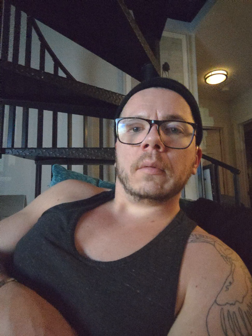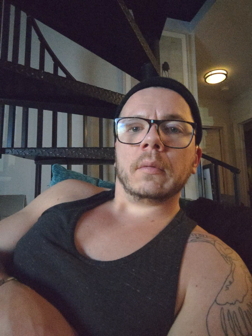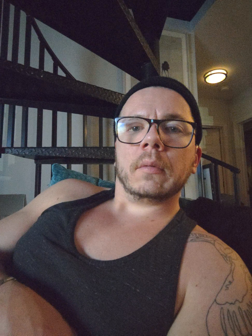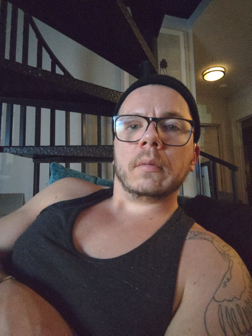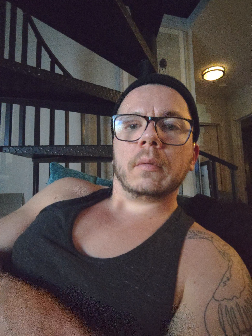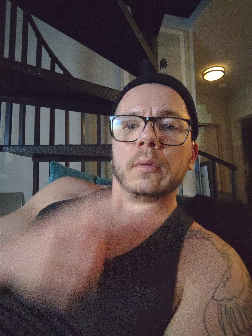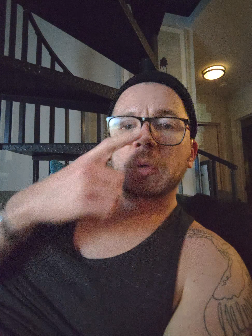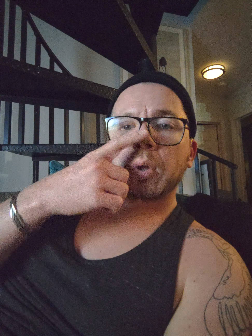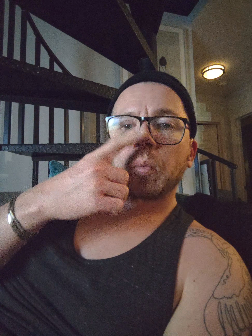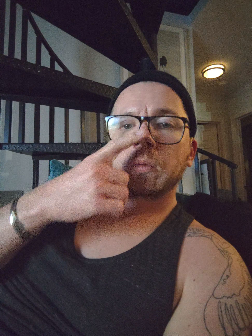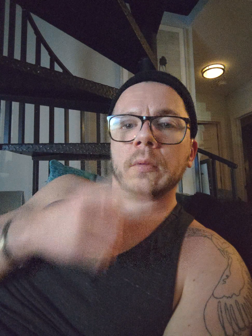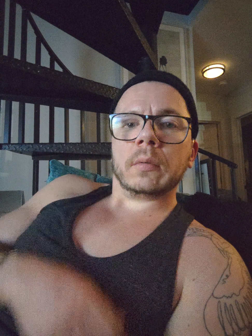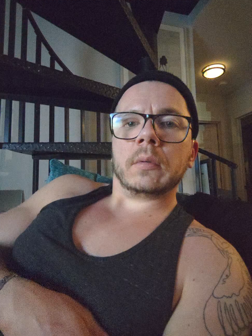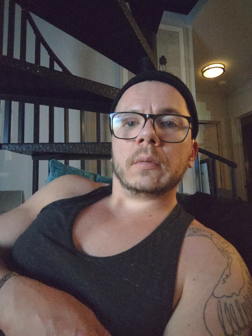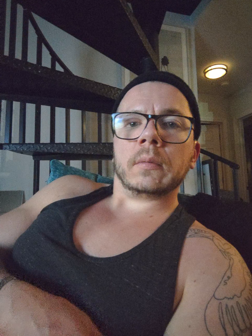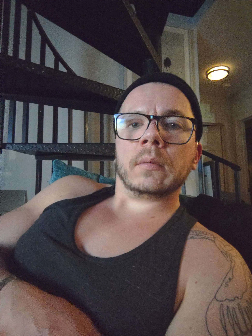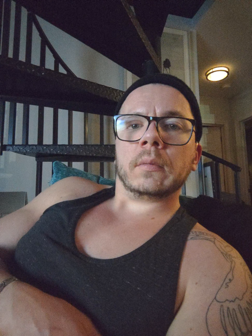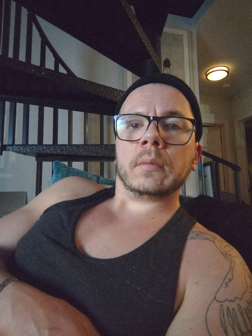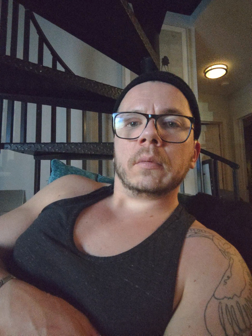nose